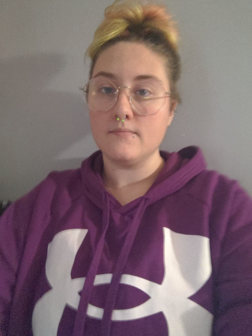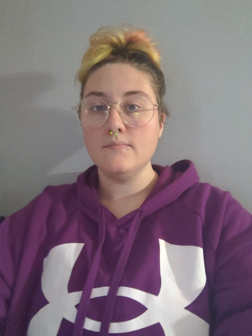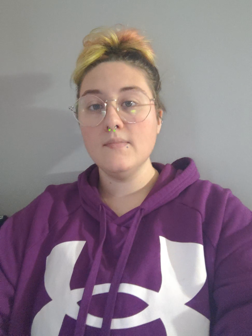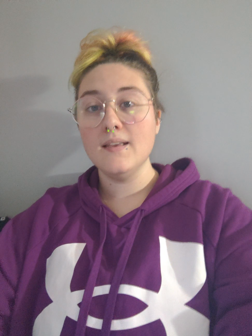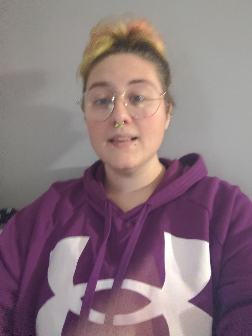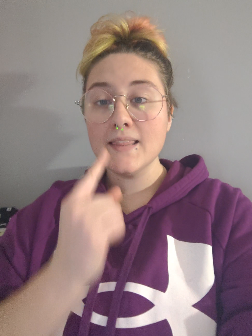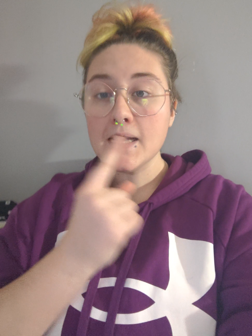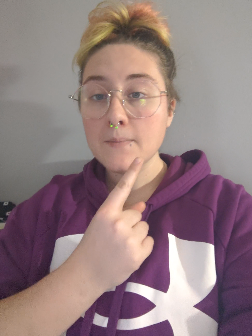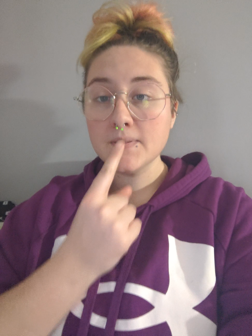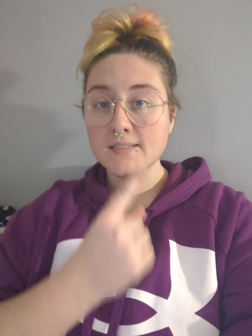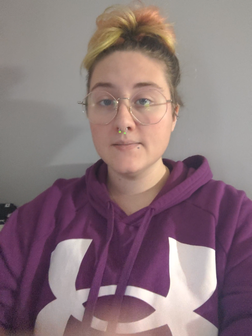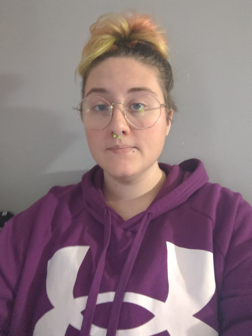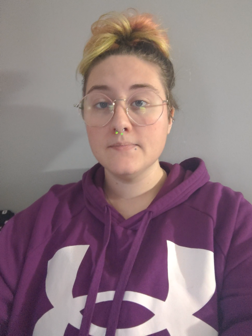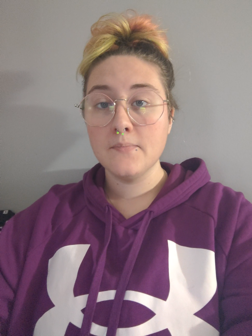lips